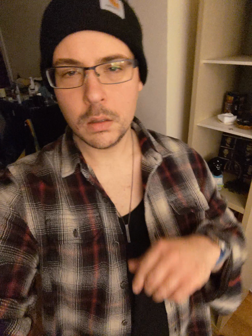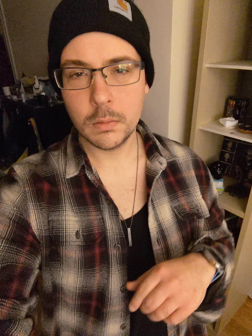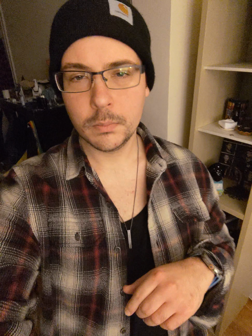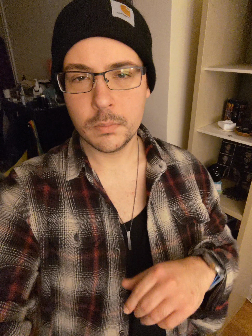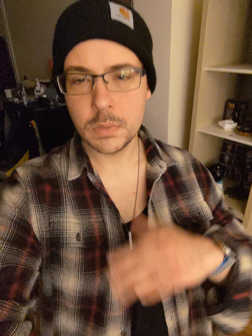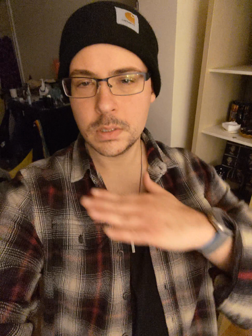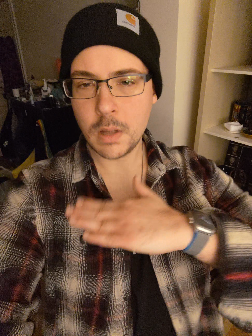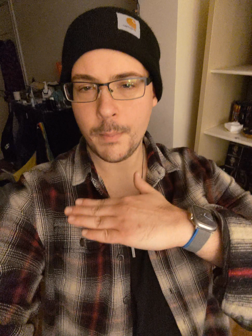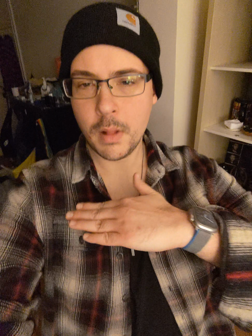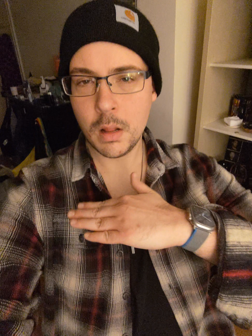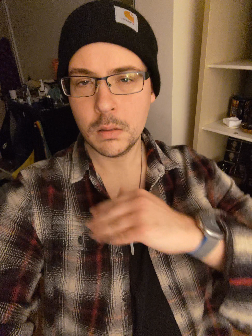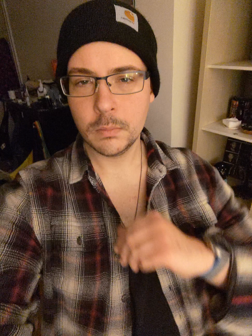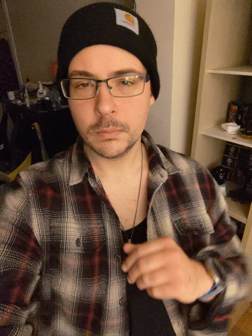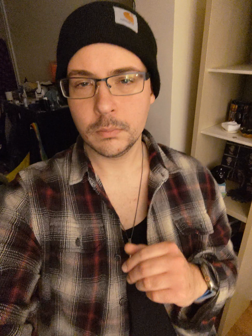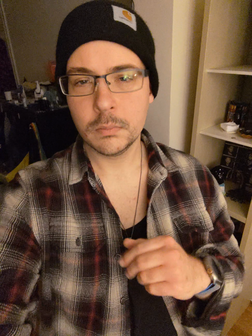table